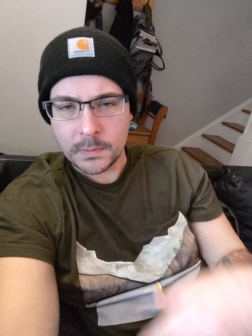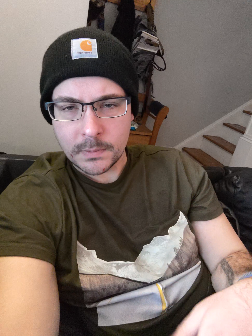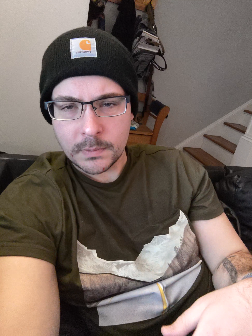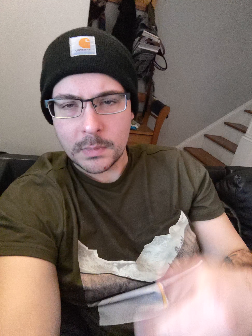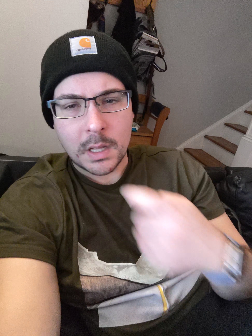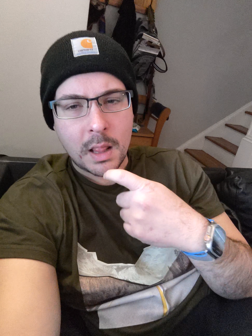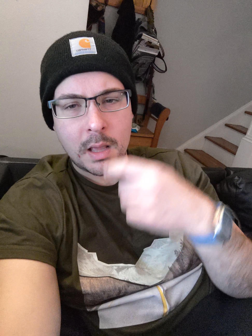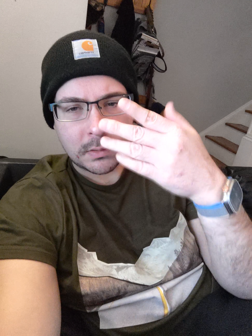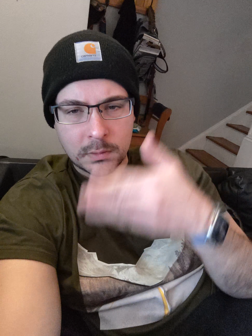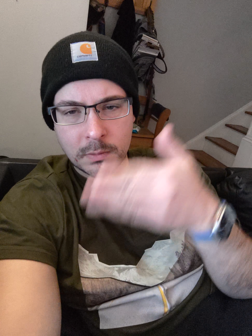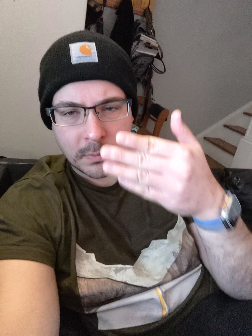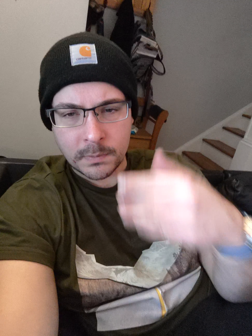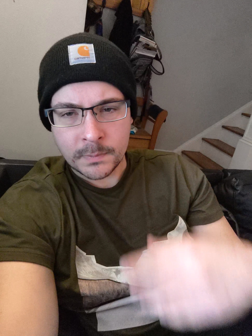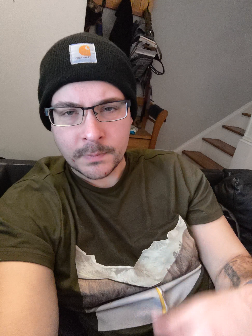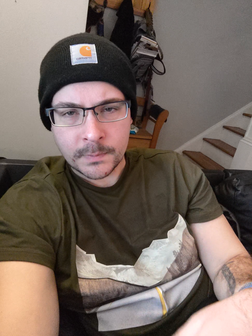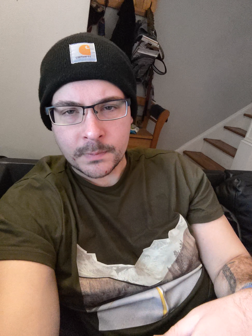window